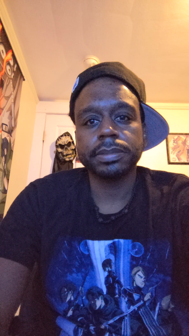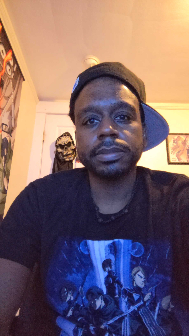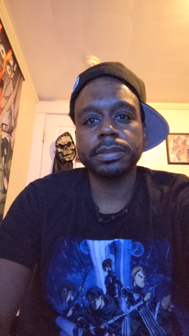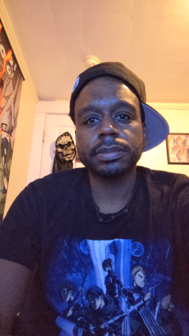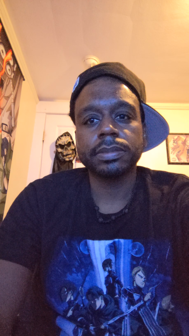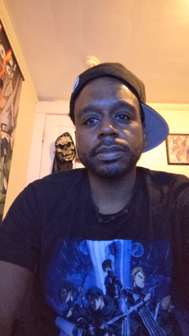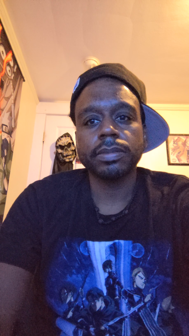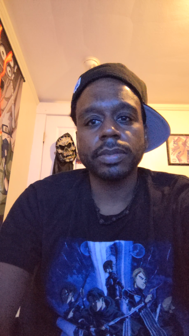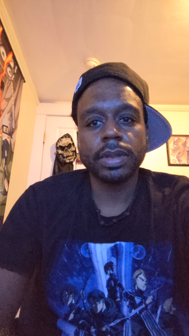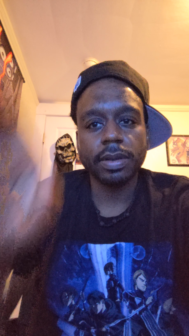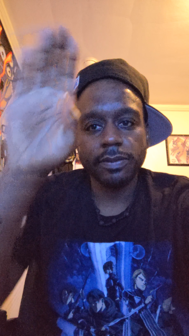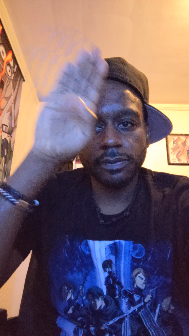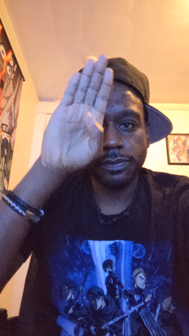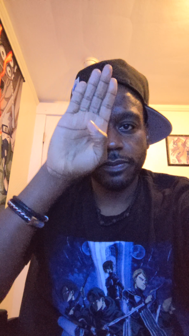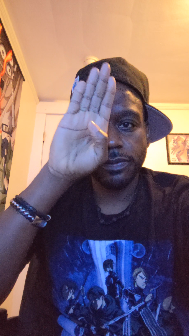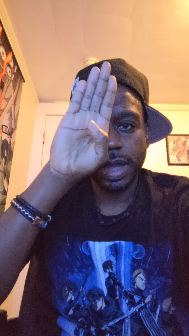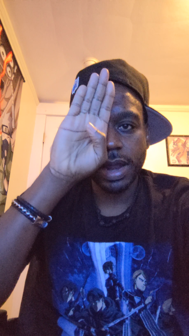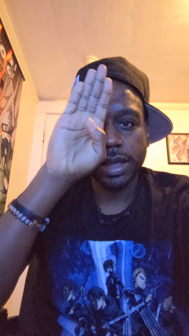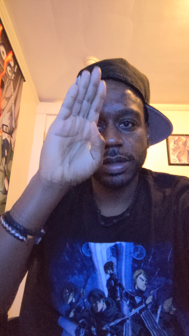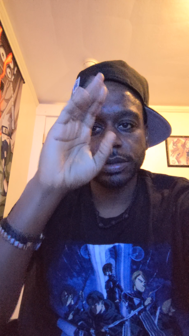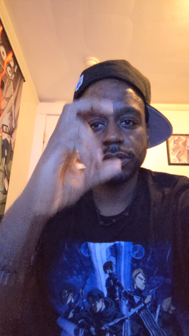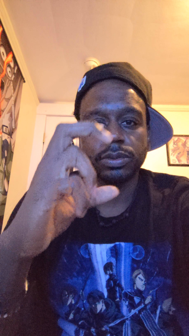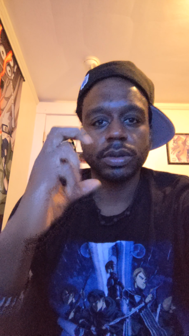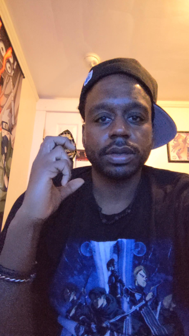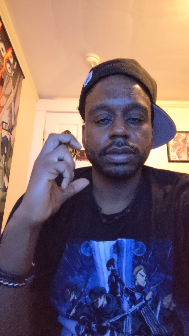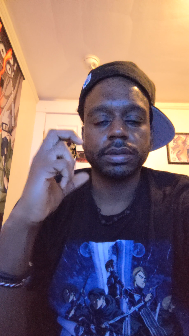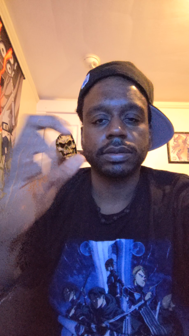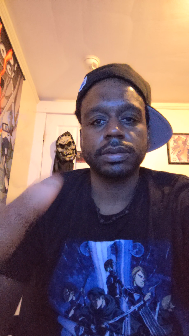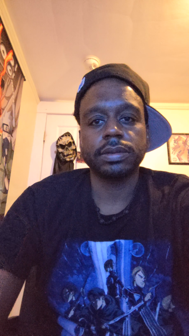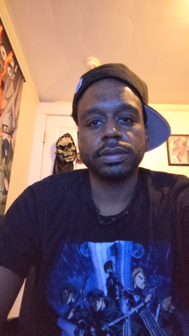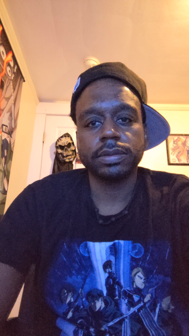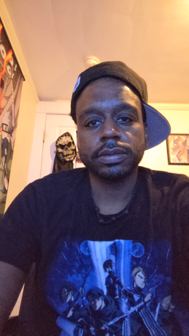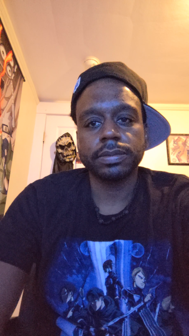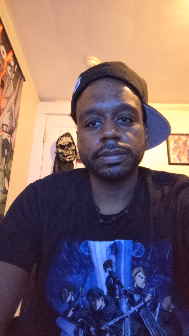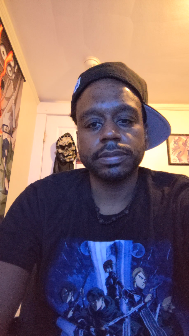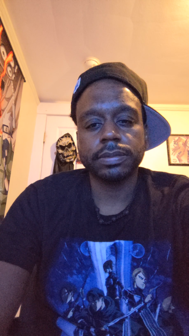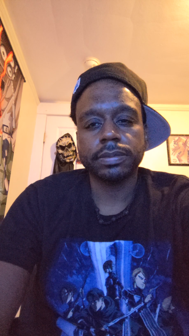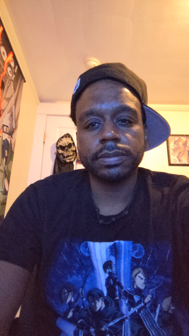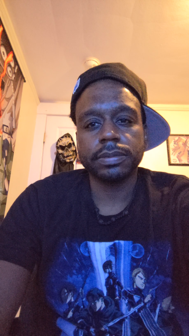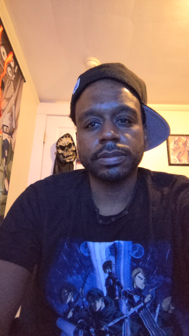fire truck